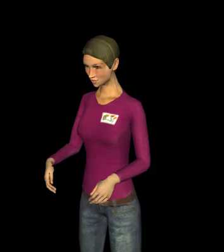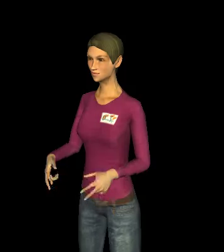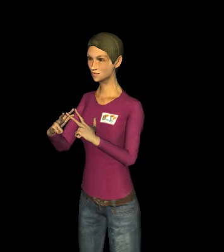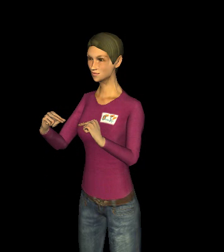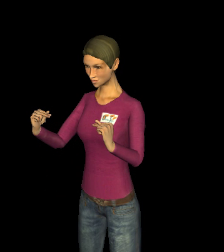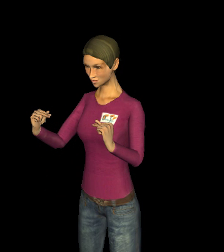نظيف